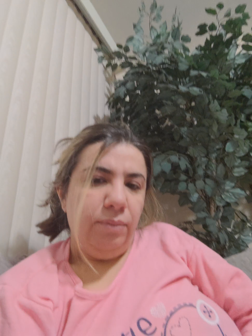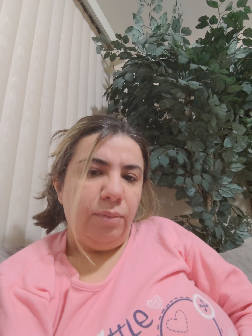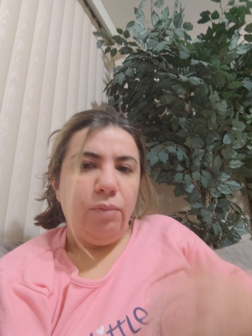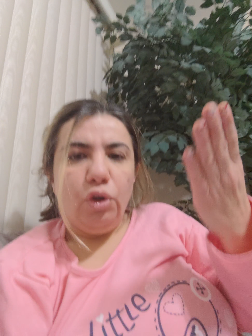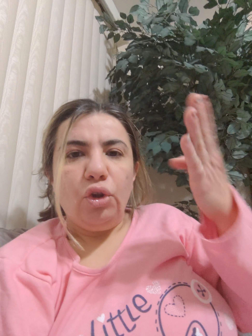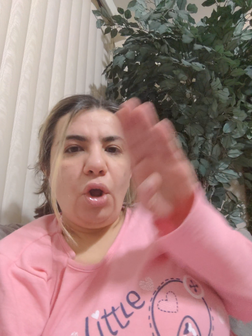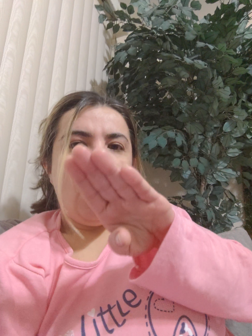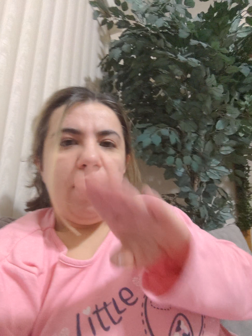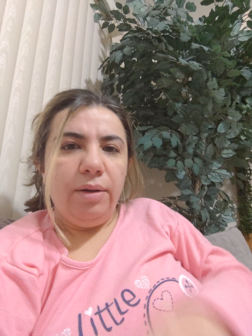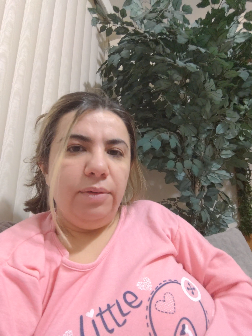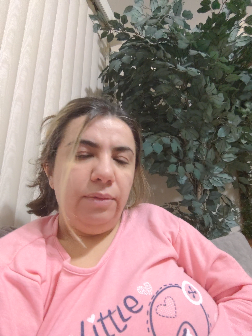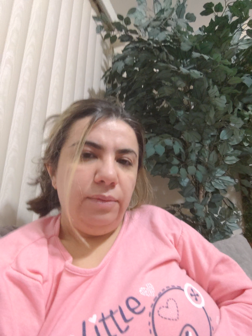close